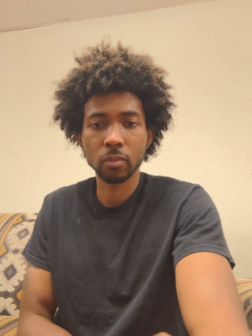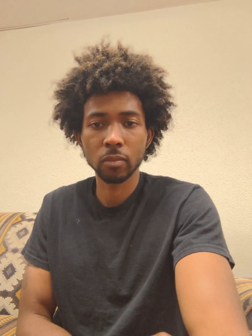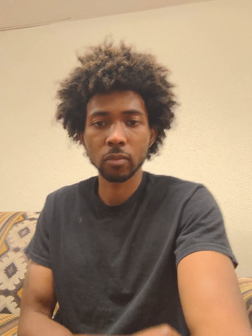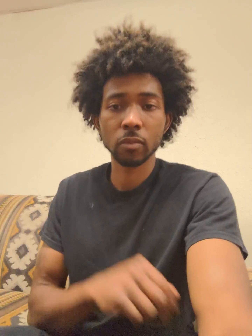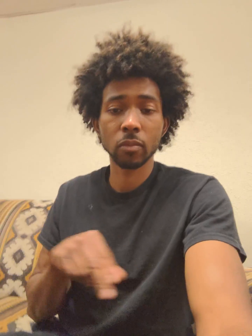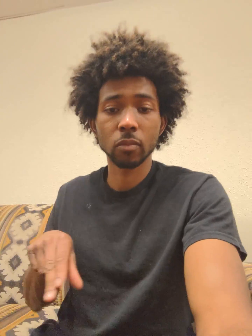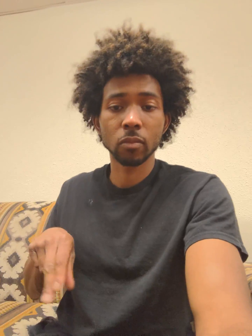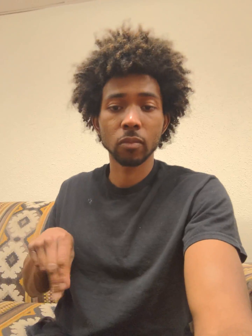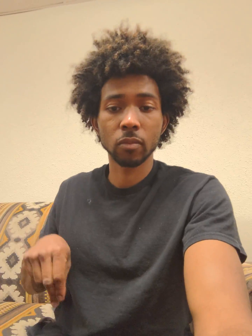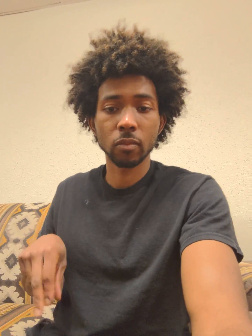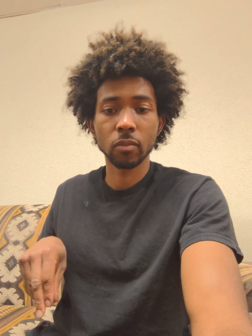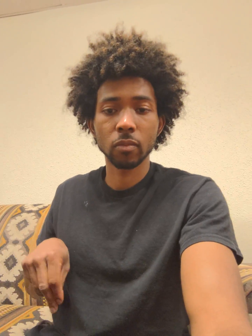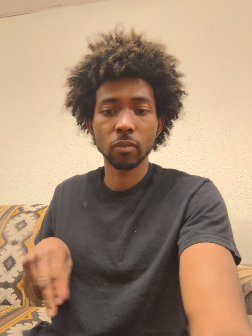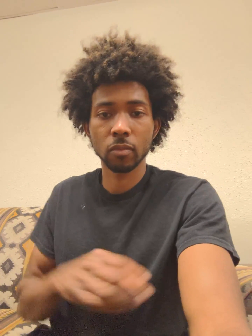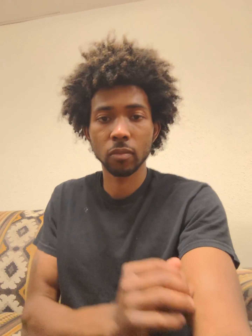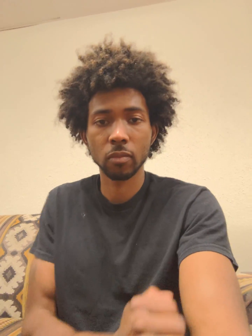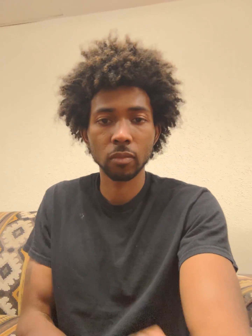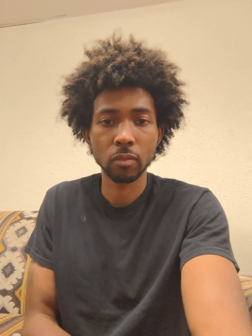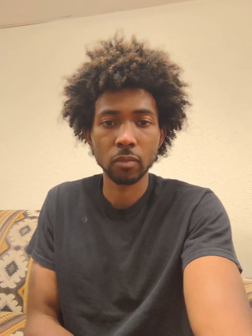diaper